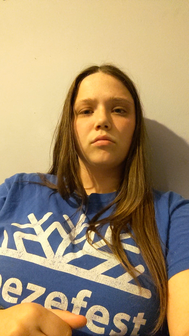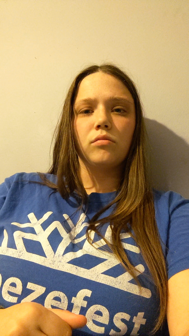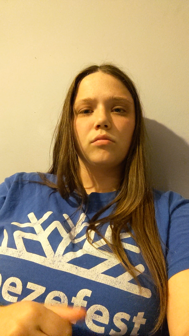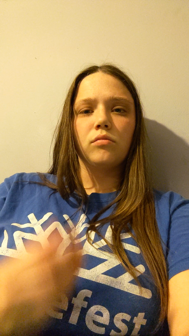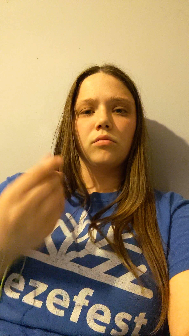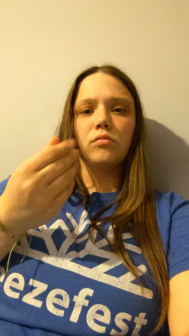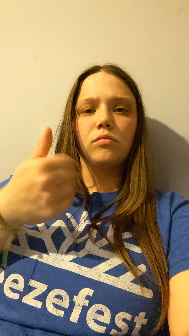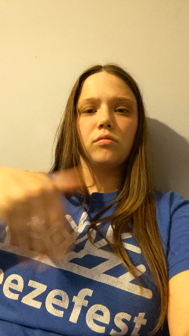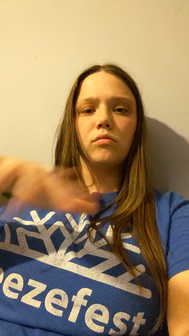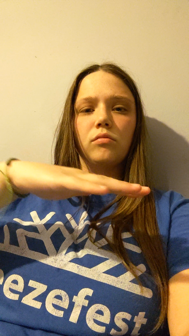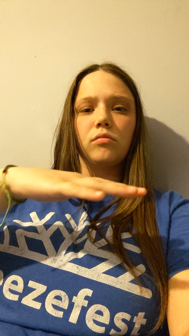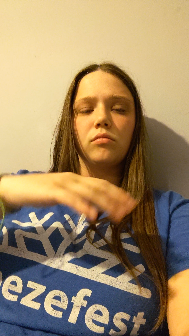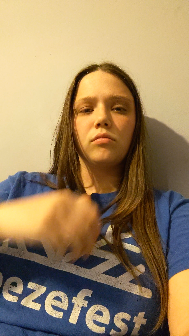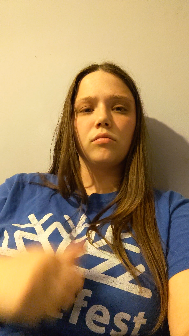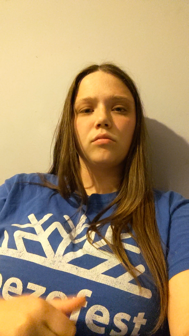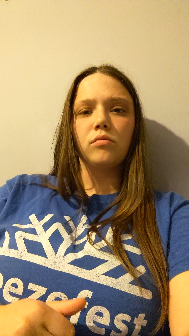garden